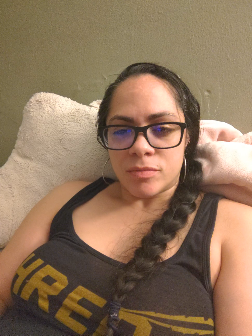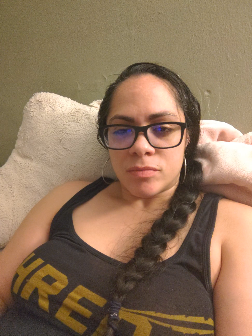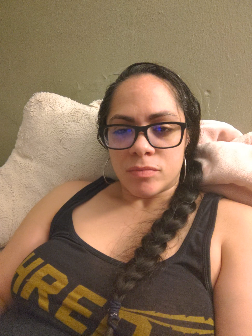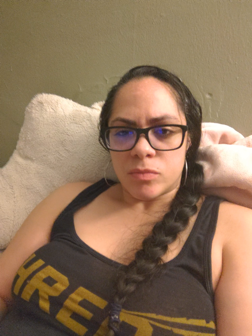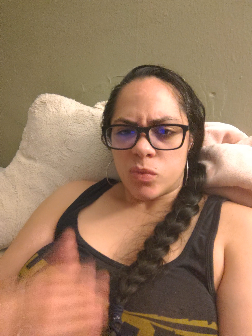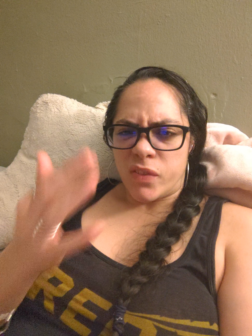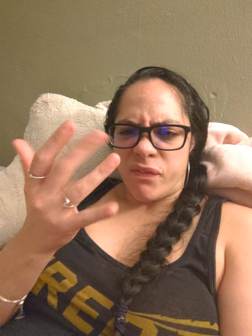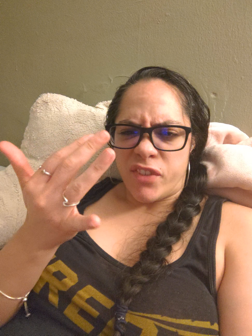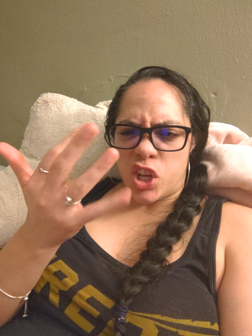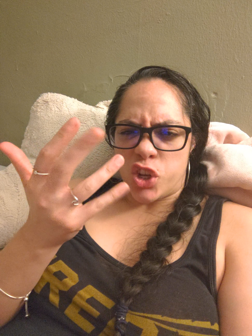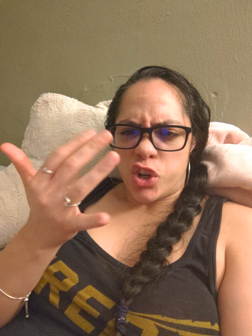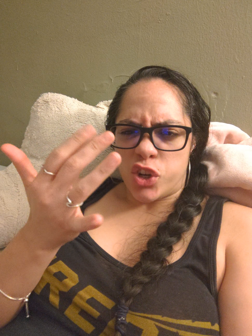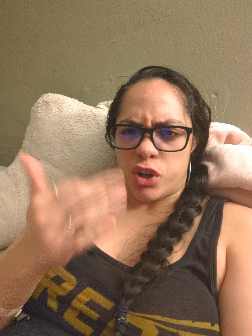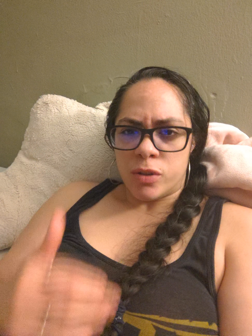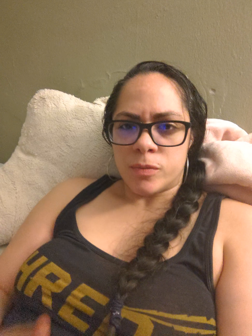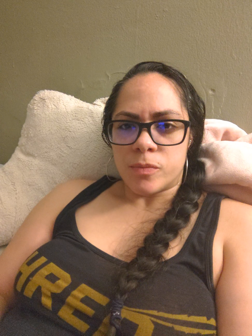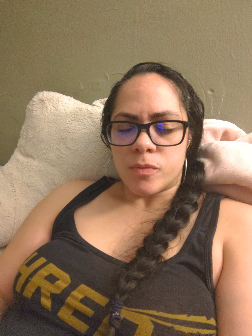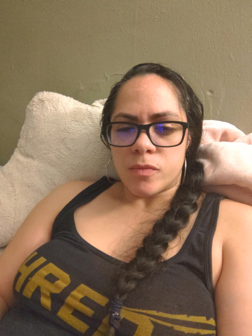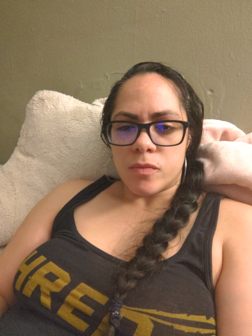finger